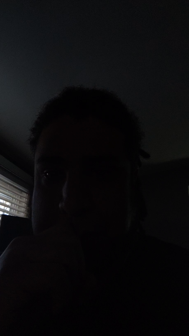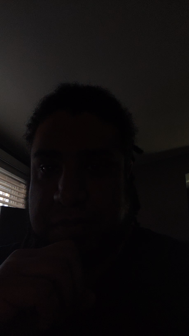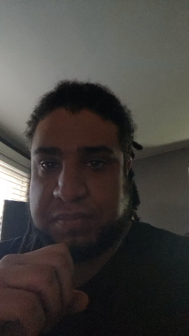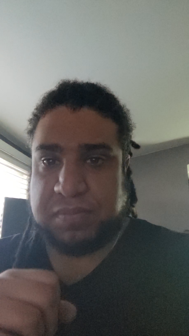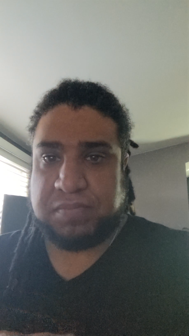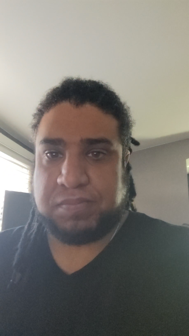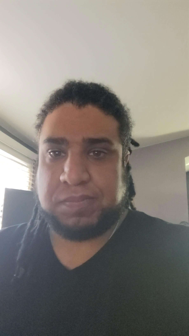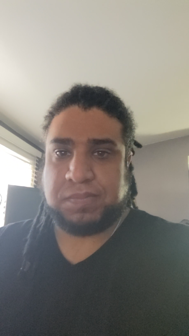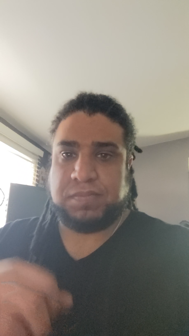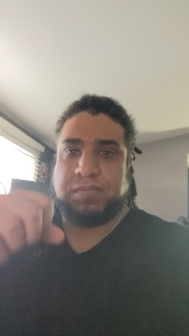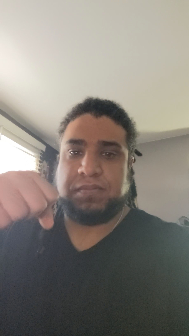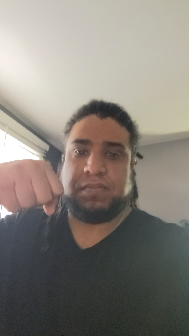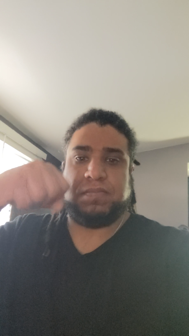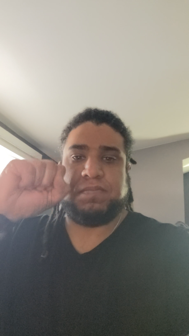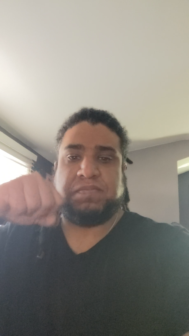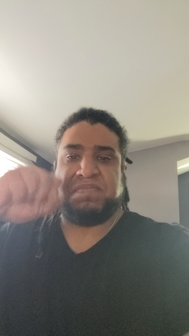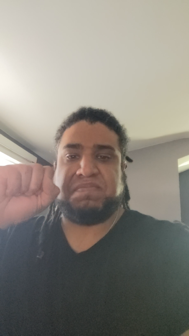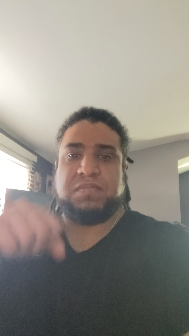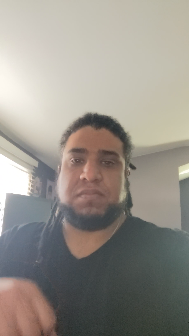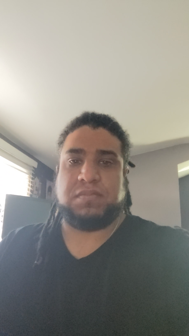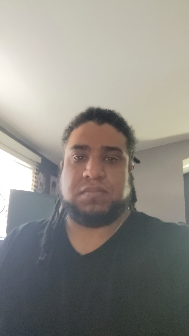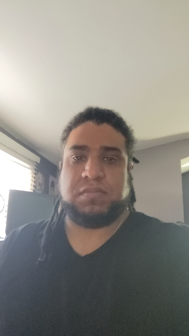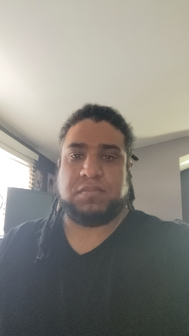motorcycle